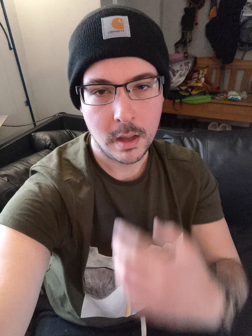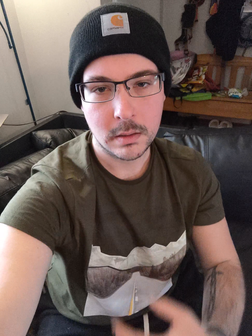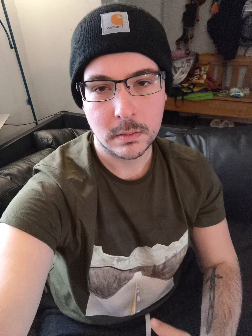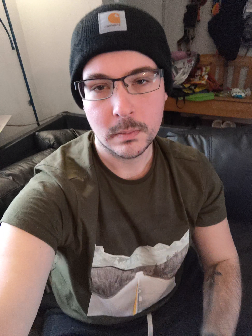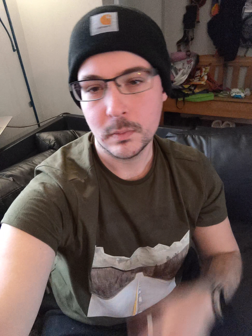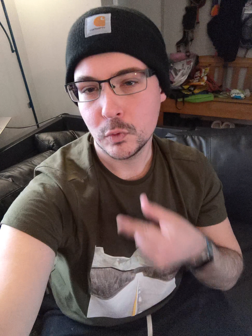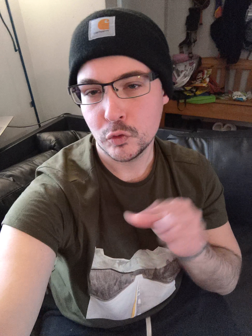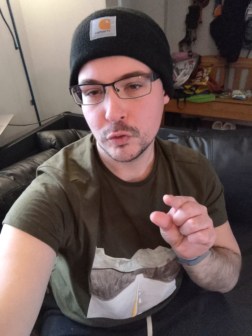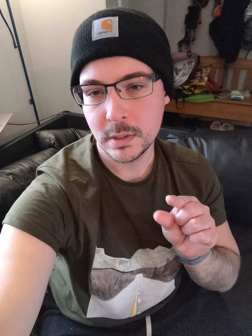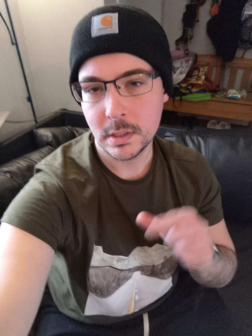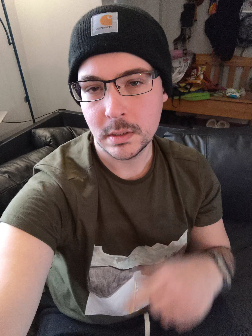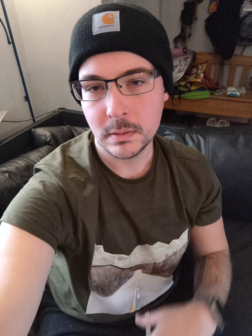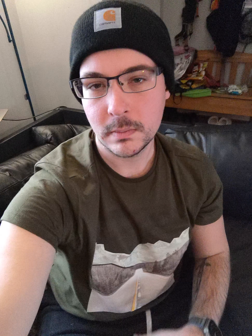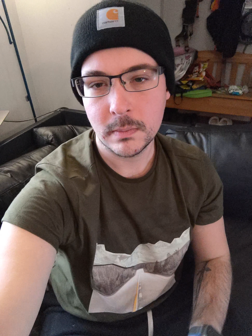green